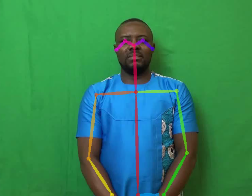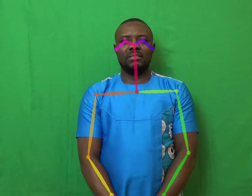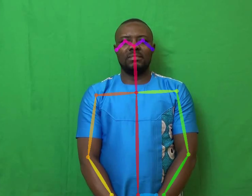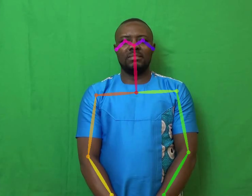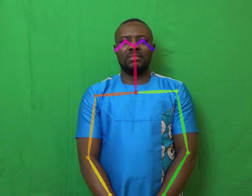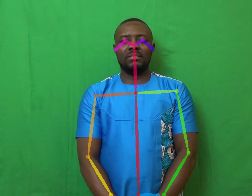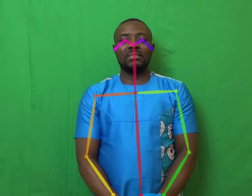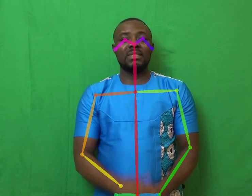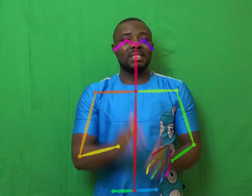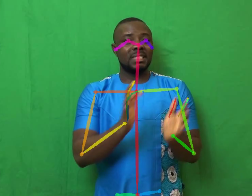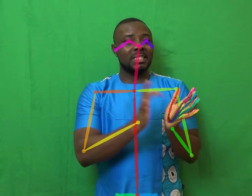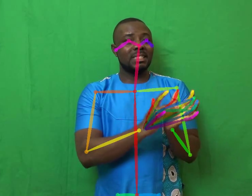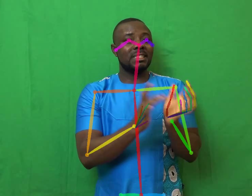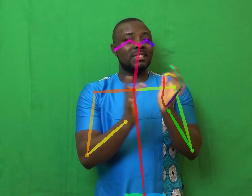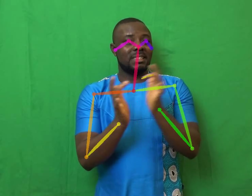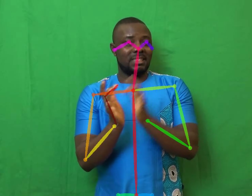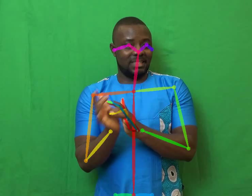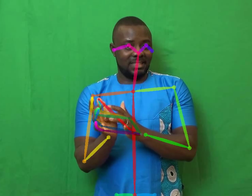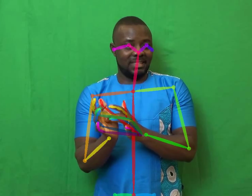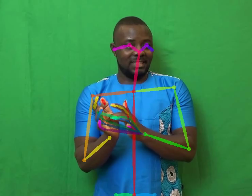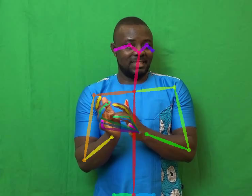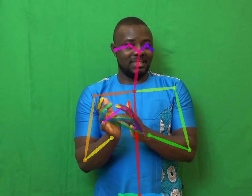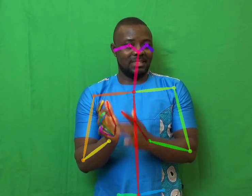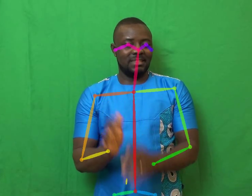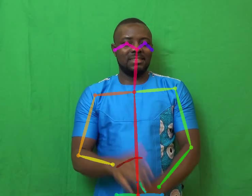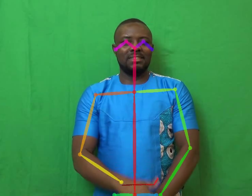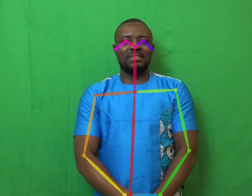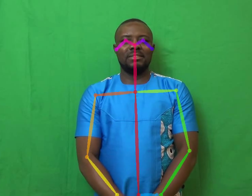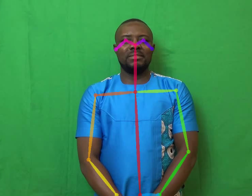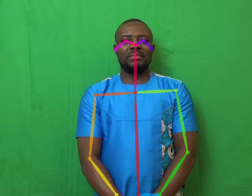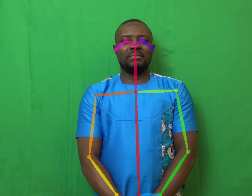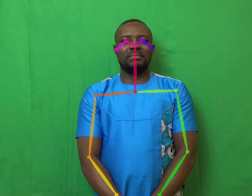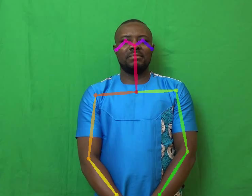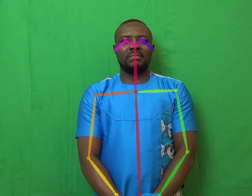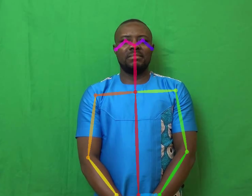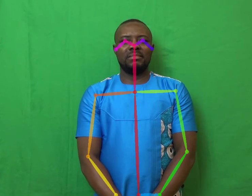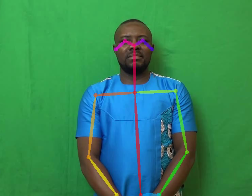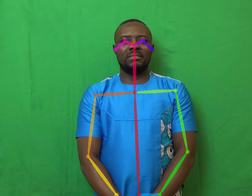Jesus